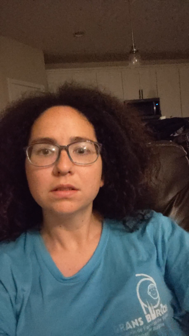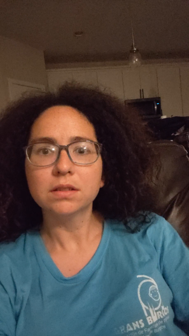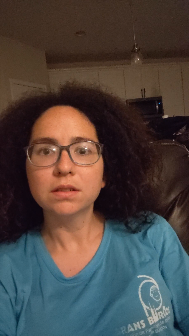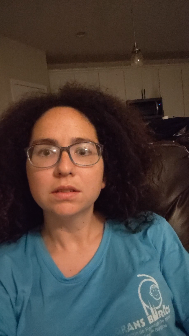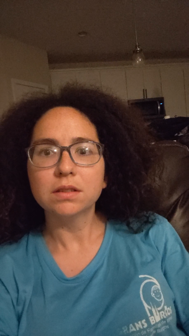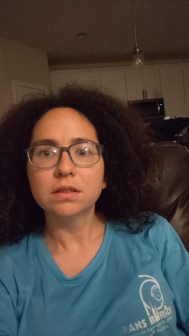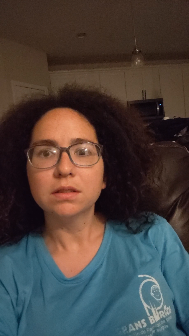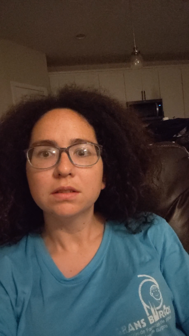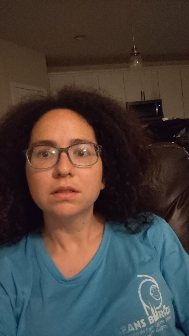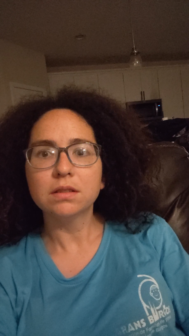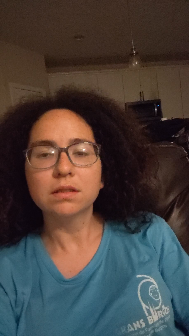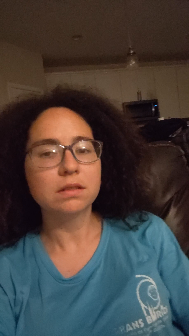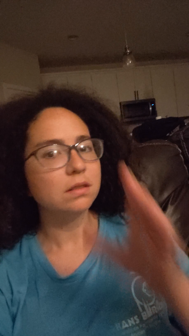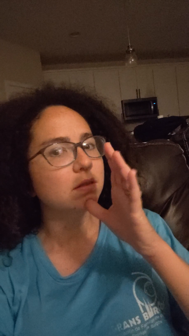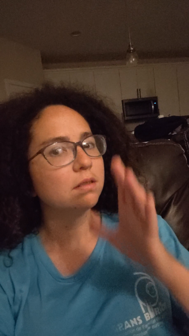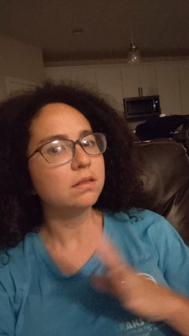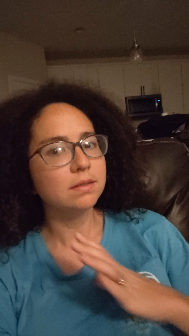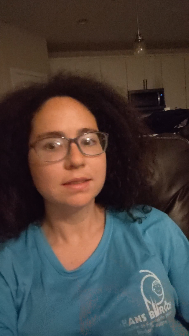lady